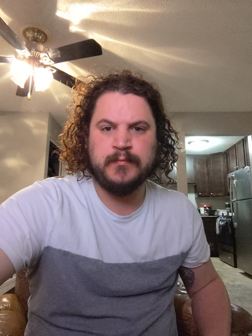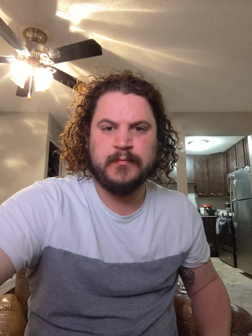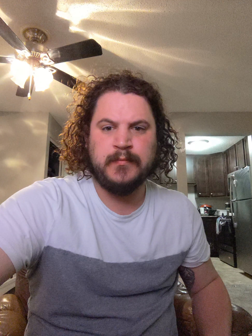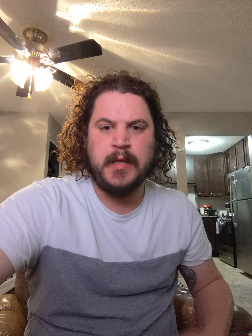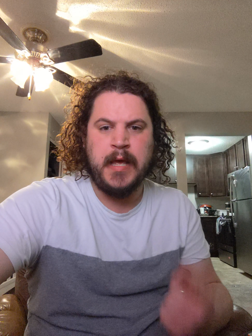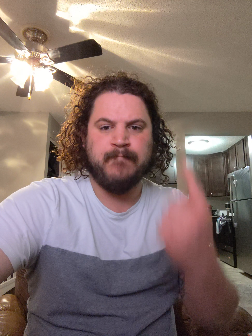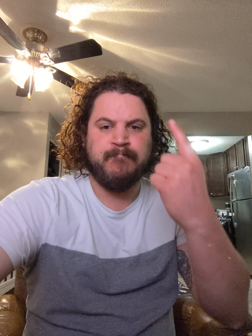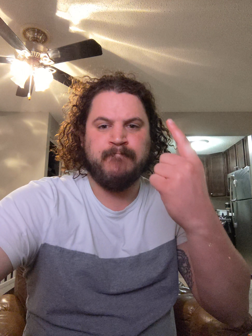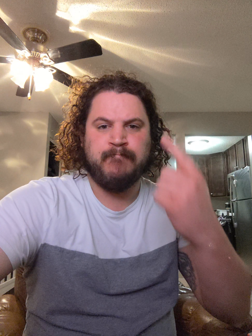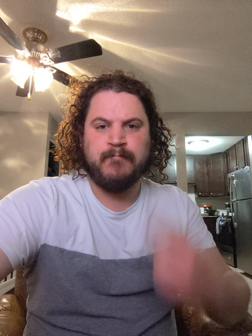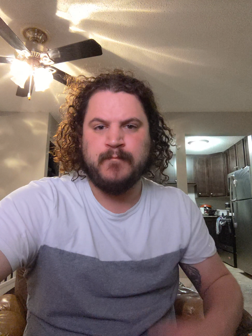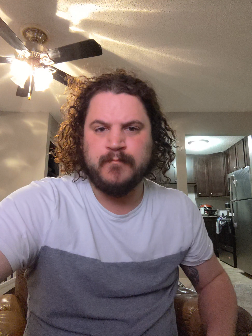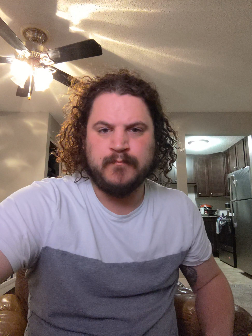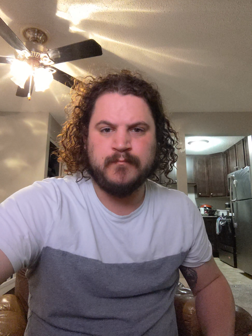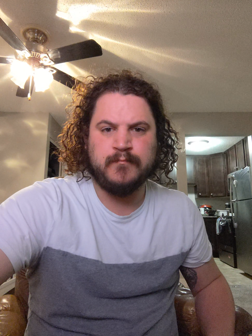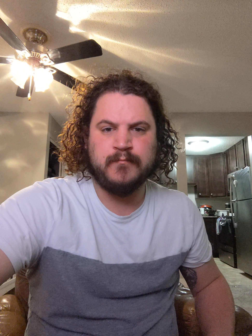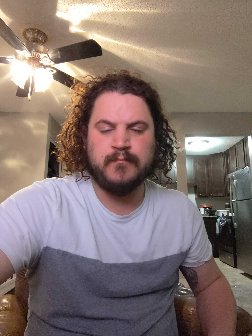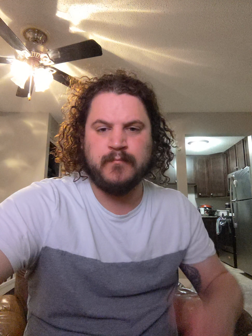up